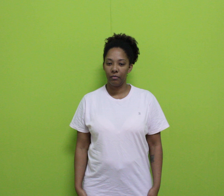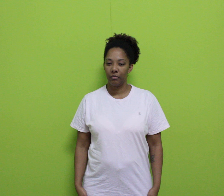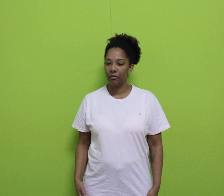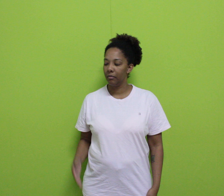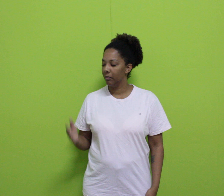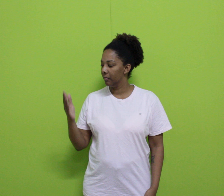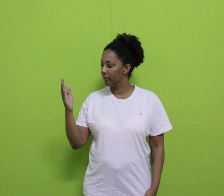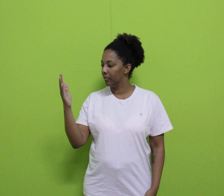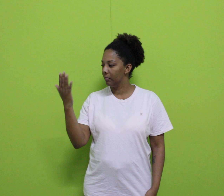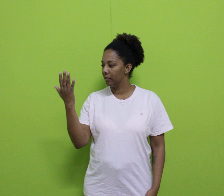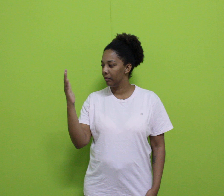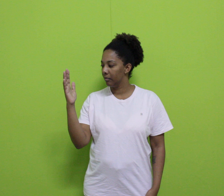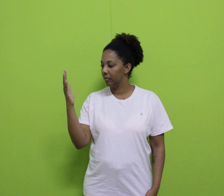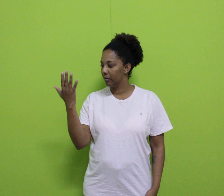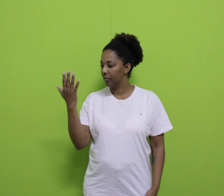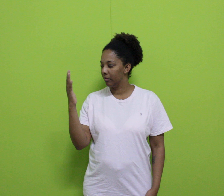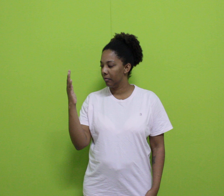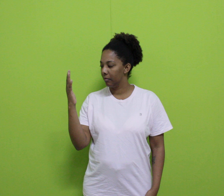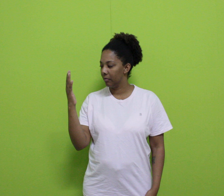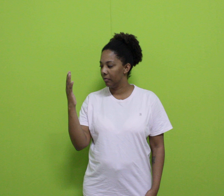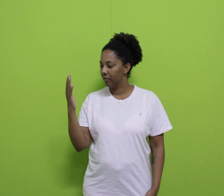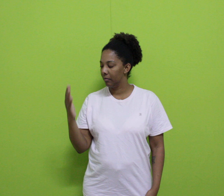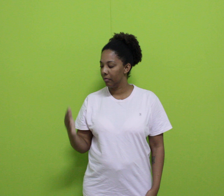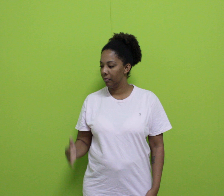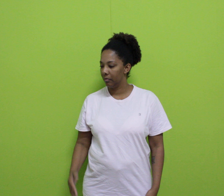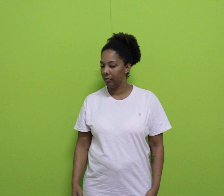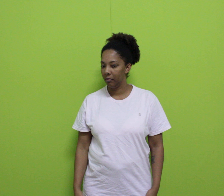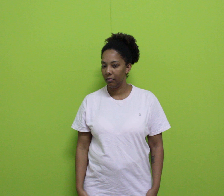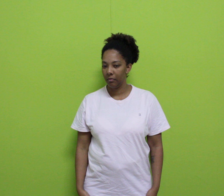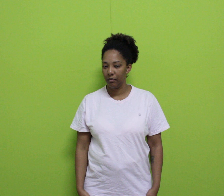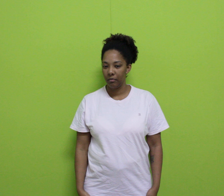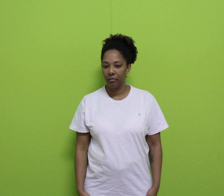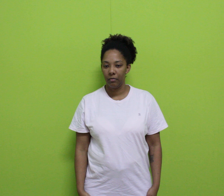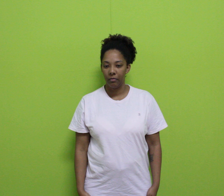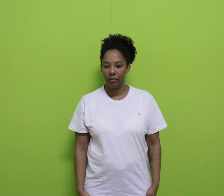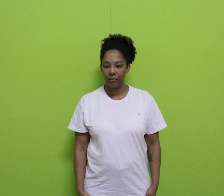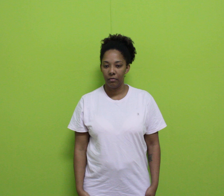espelho